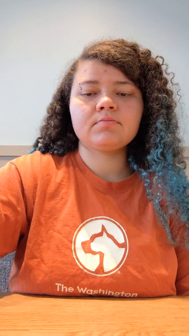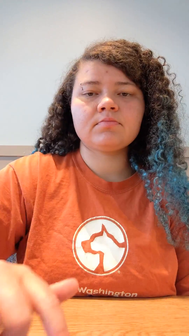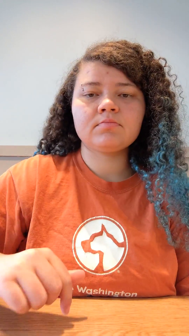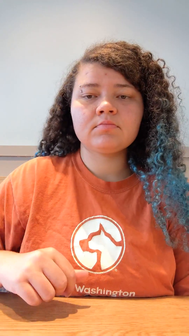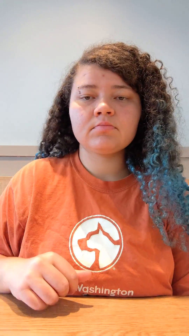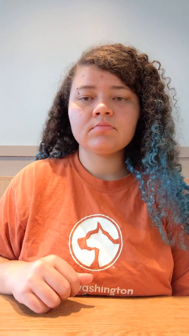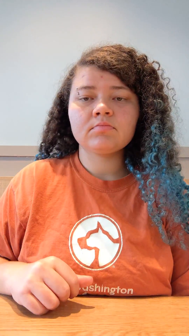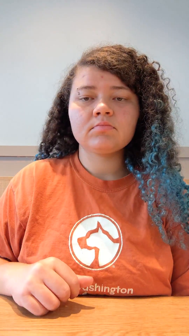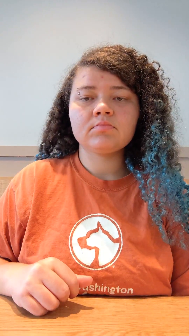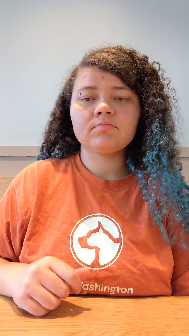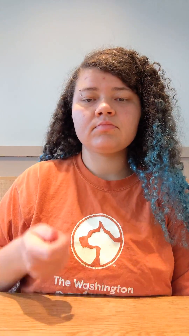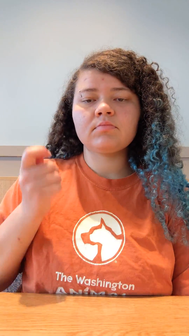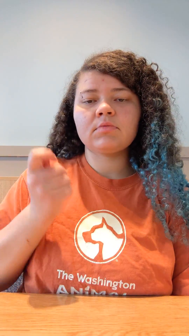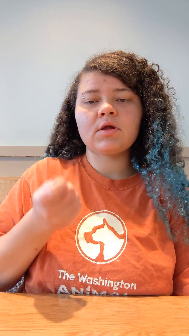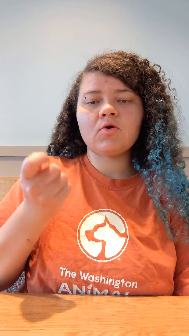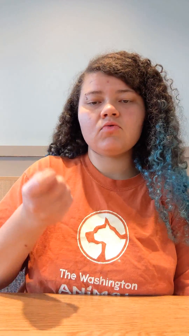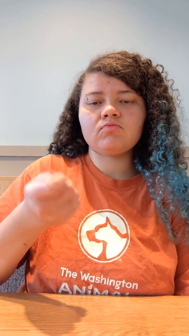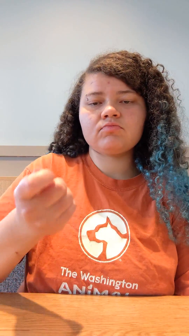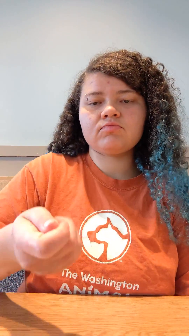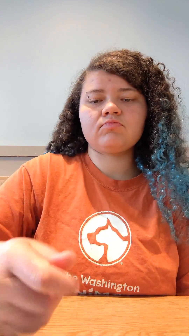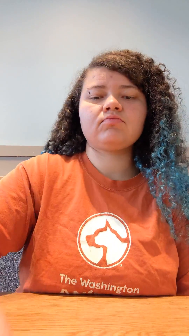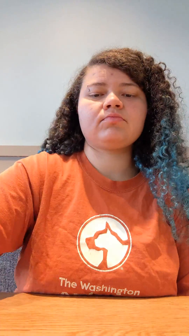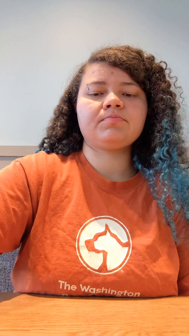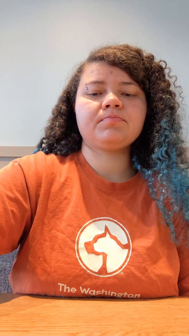cart